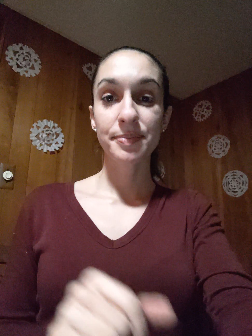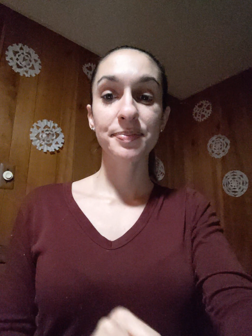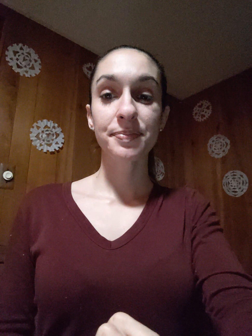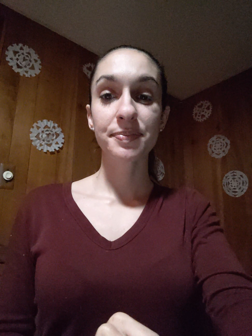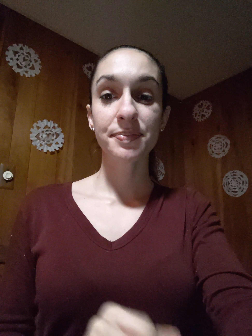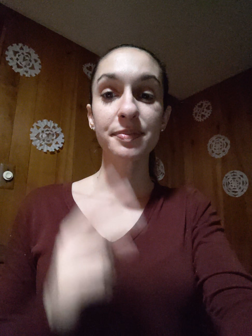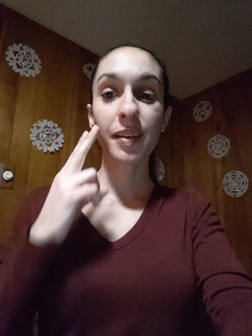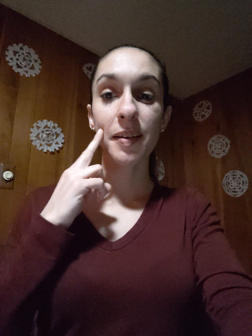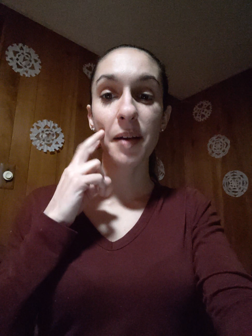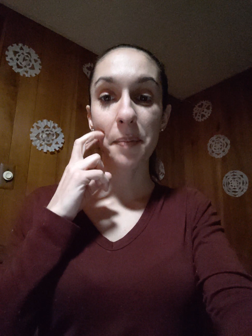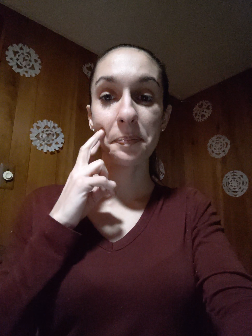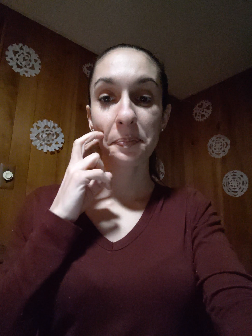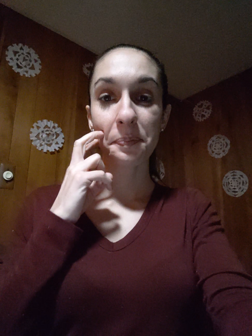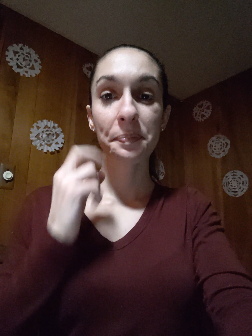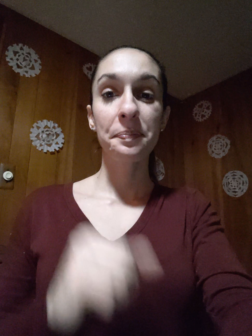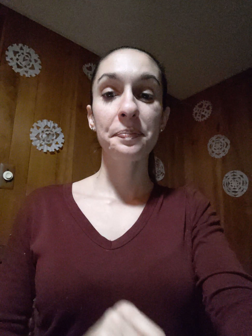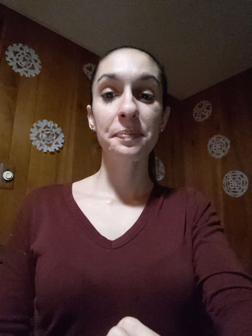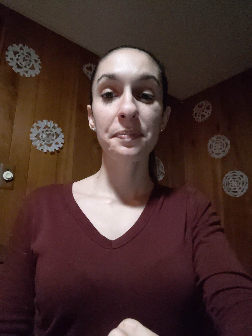gum